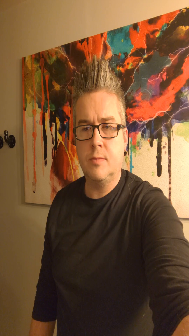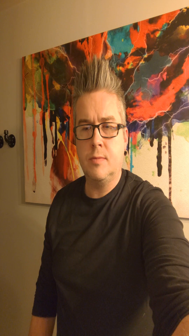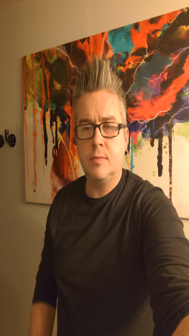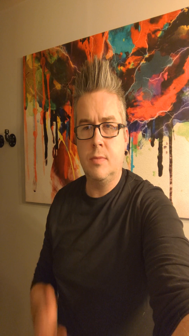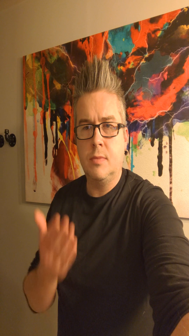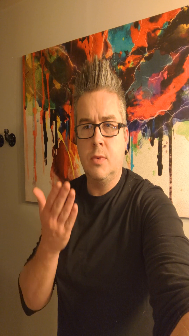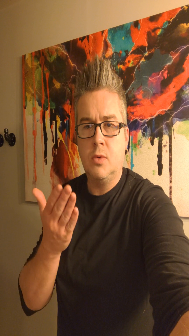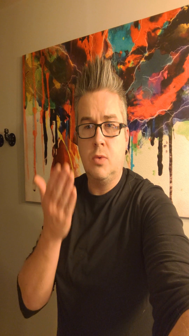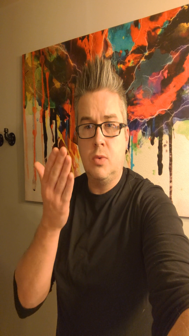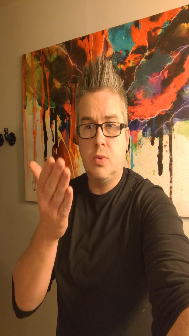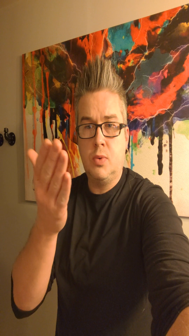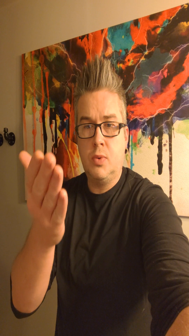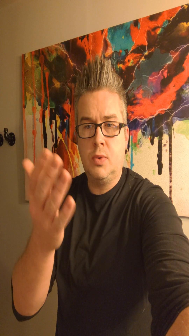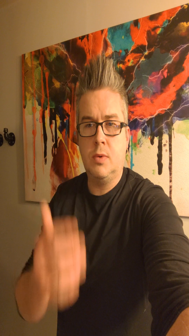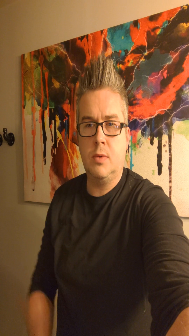boat